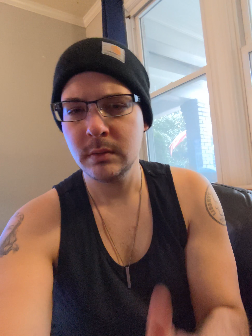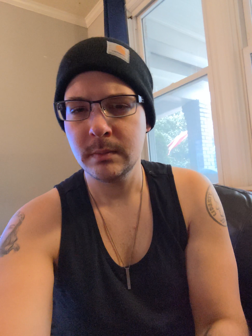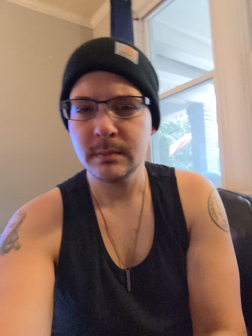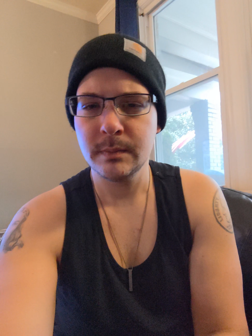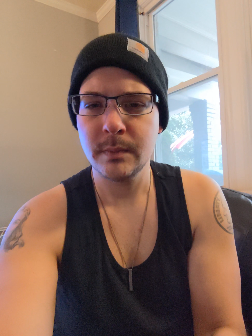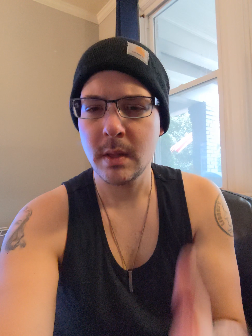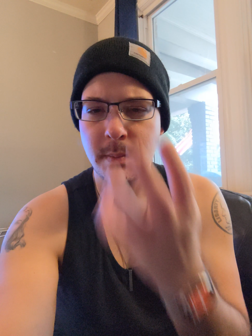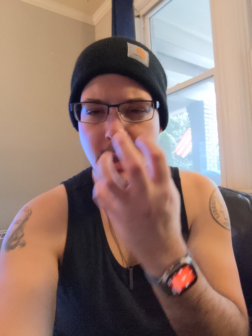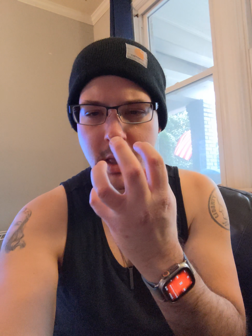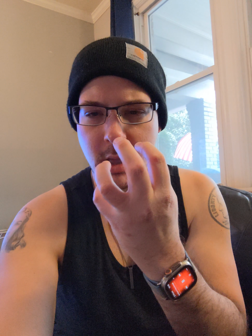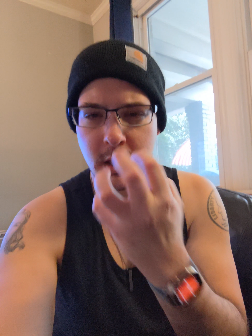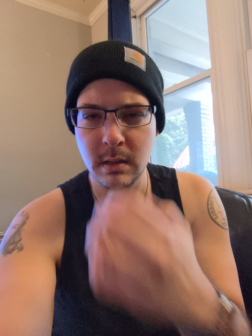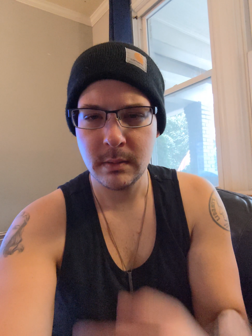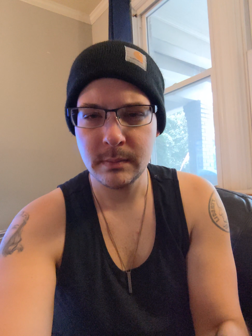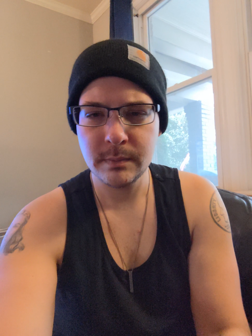mad